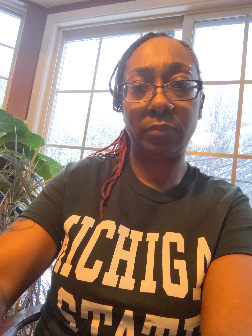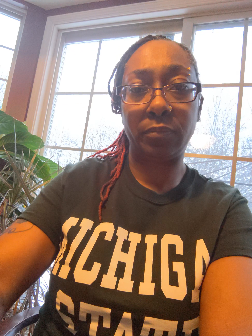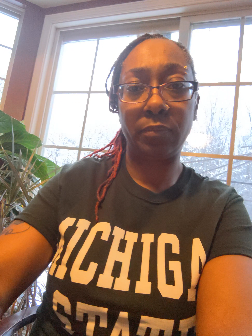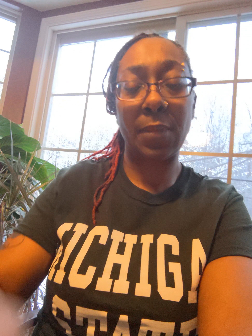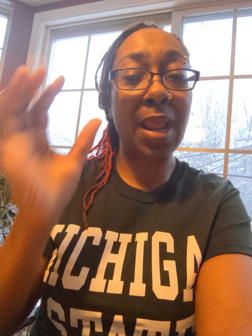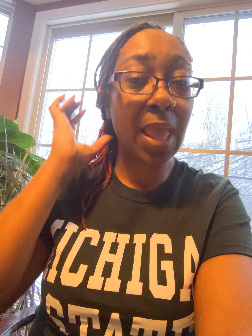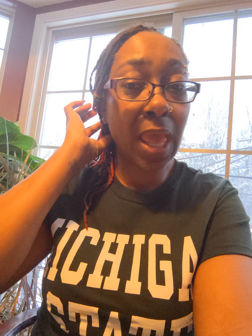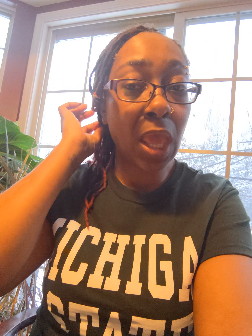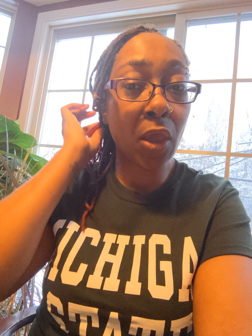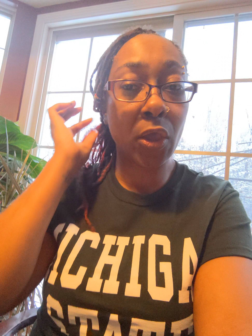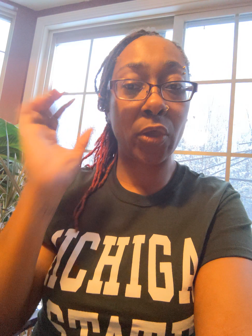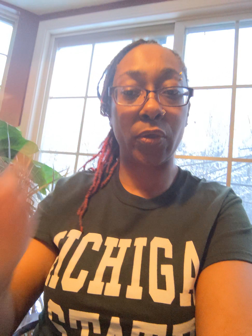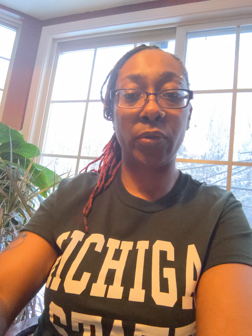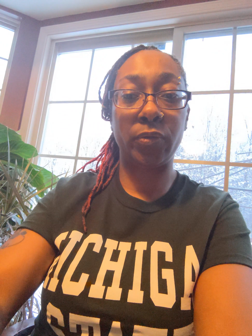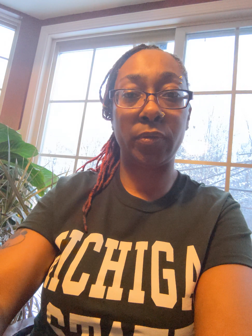hair